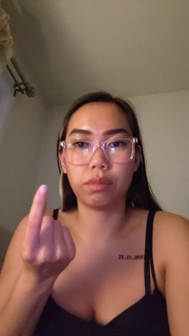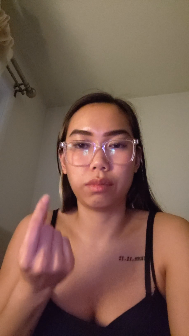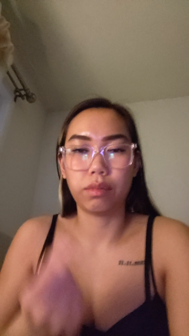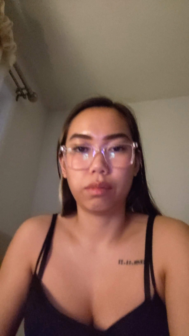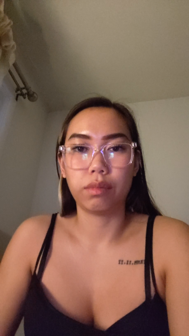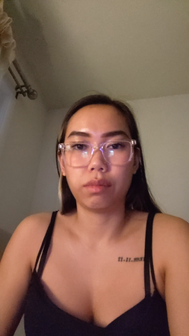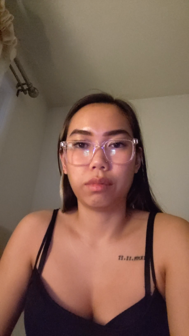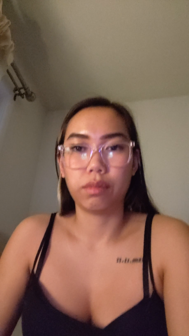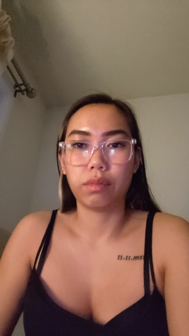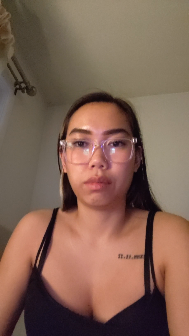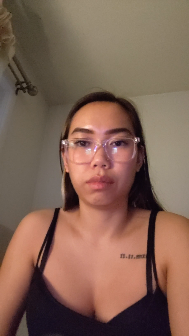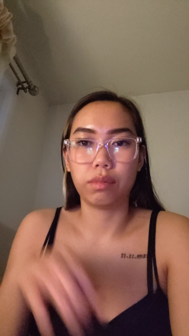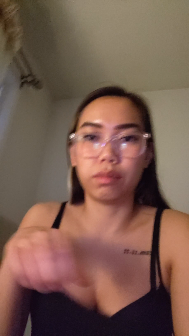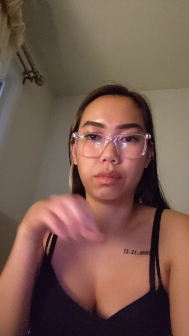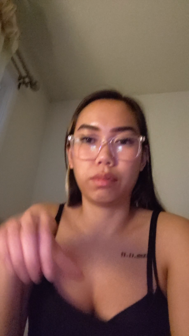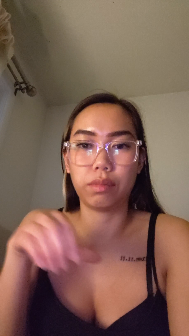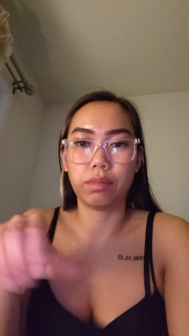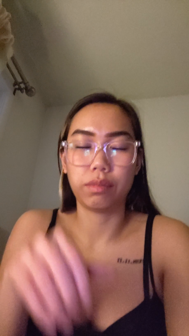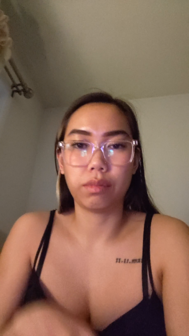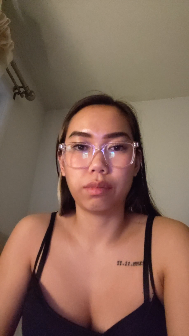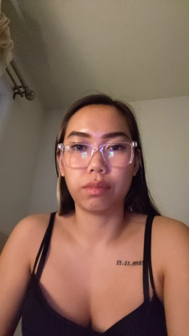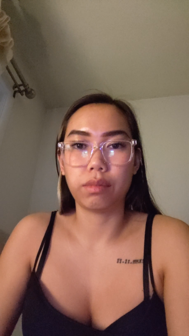does